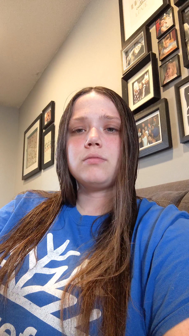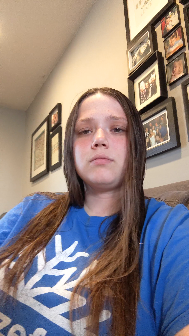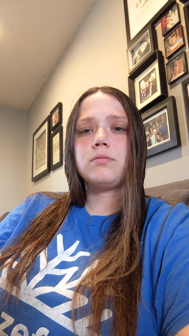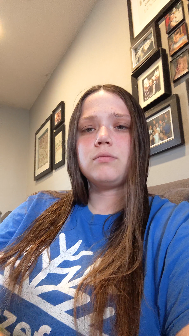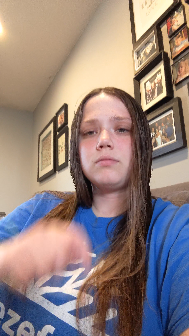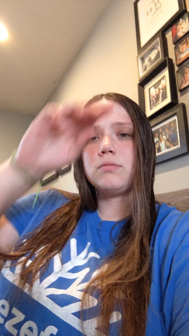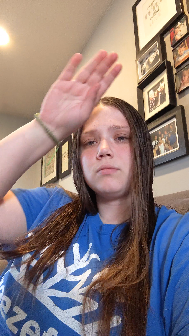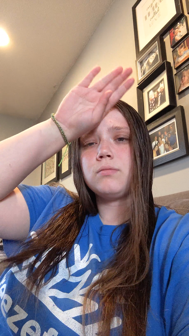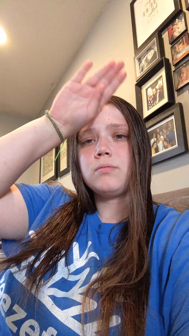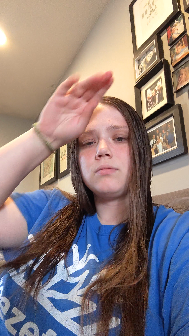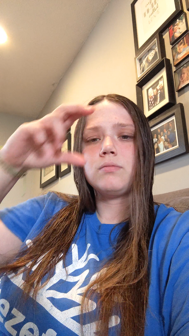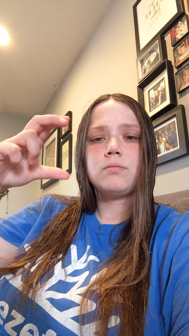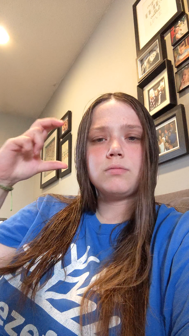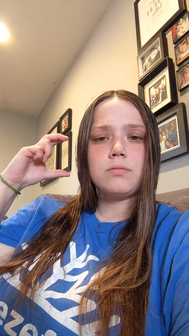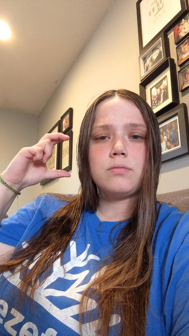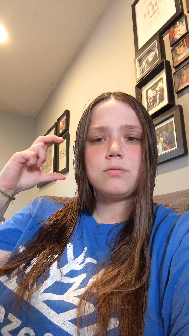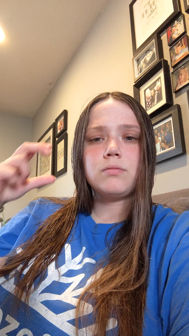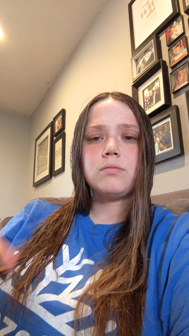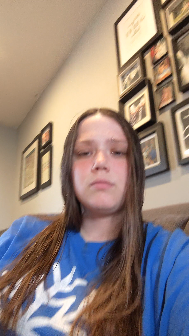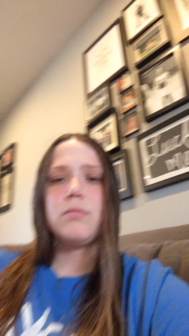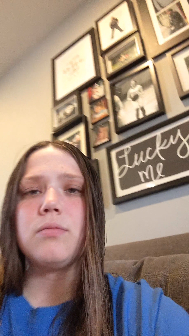fire truck